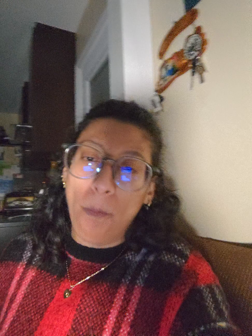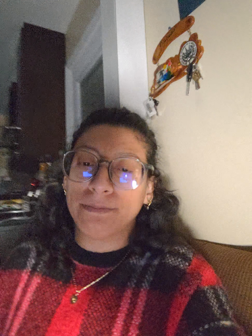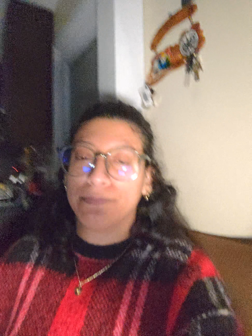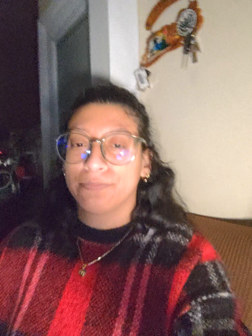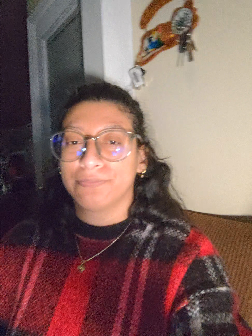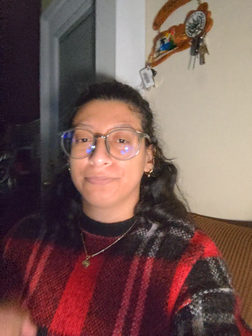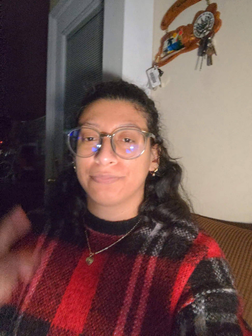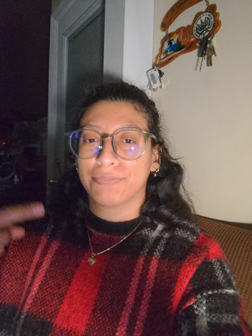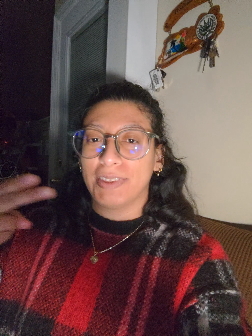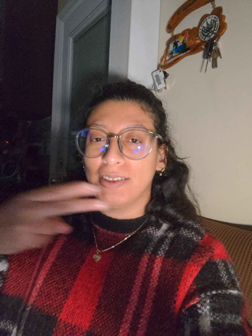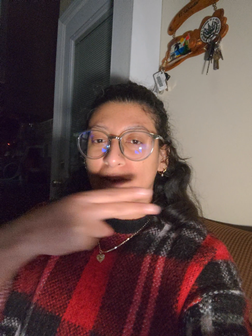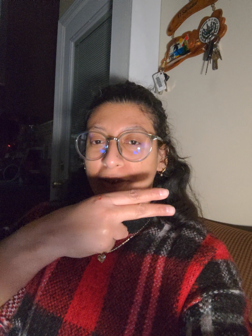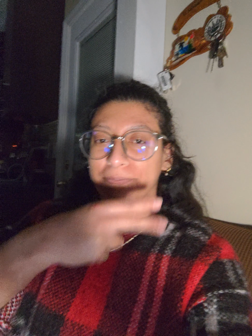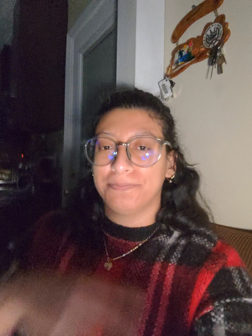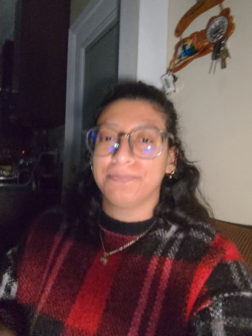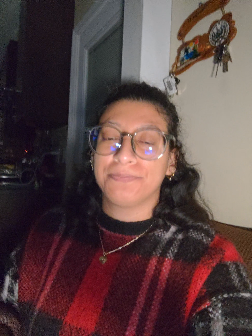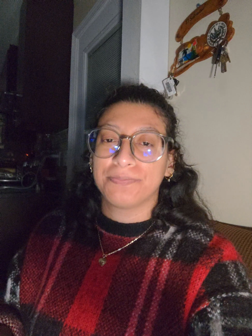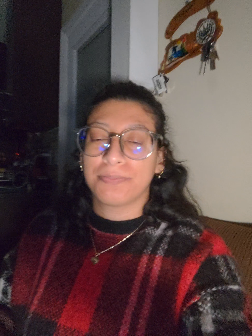scissors